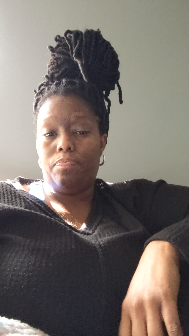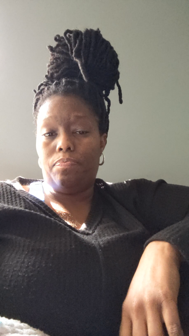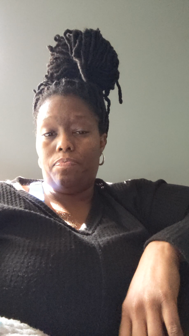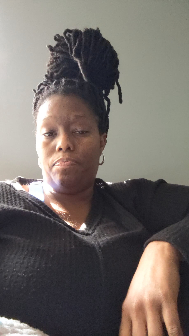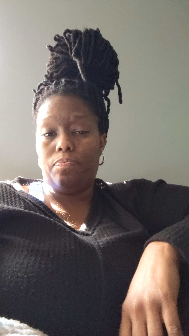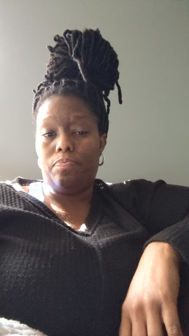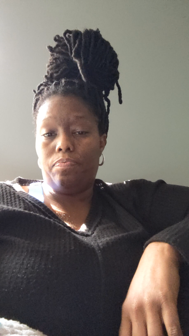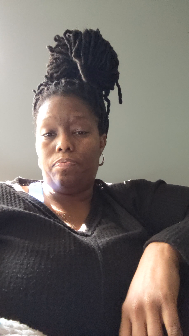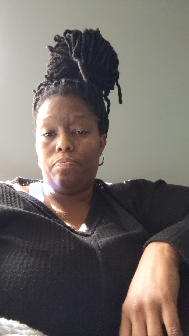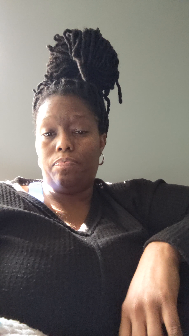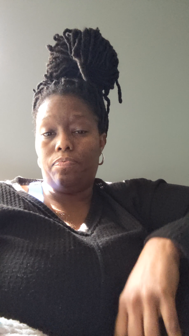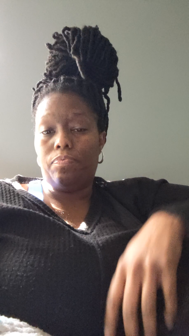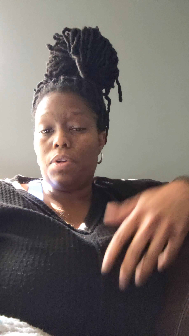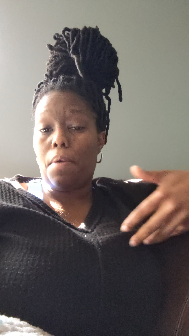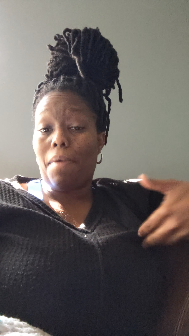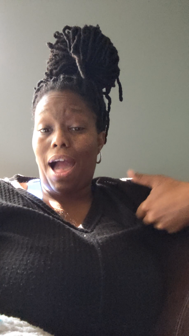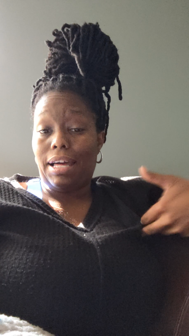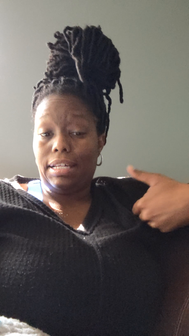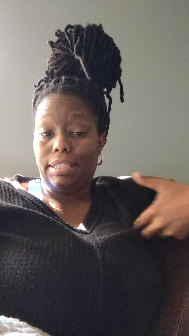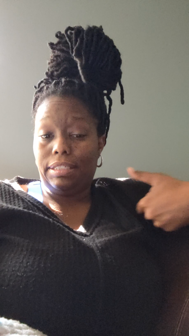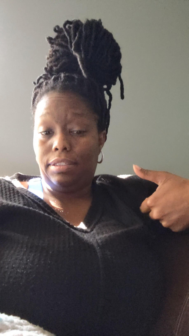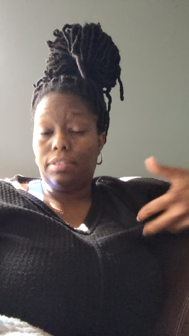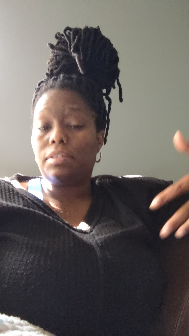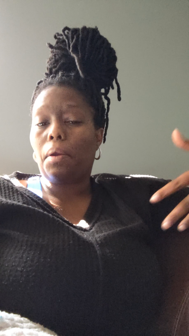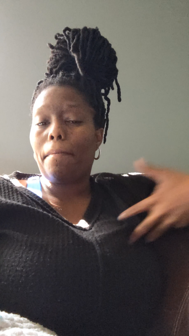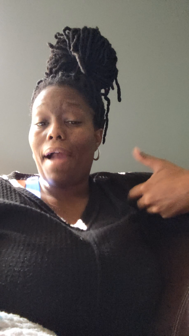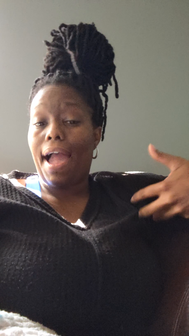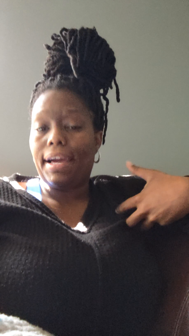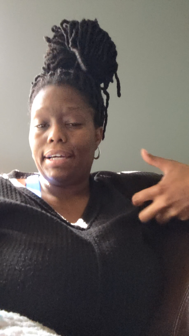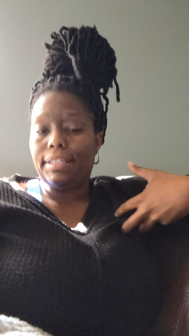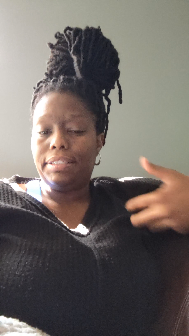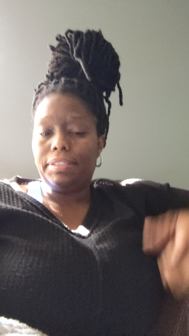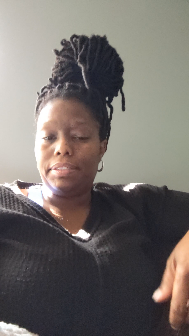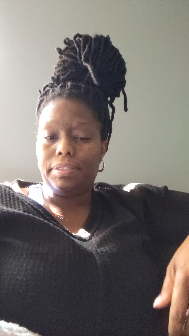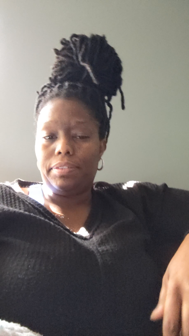monkey